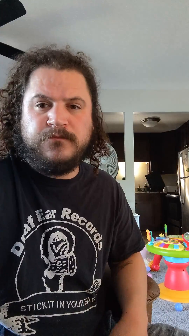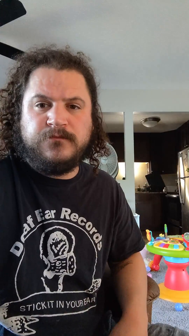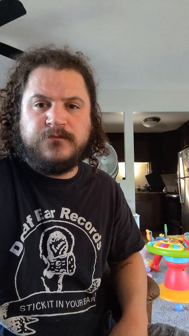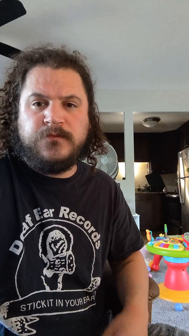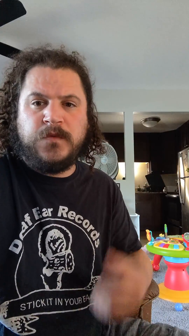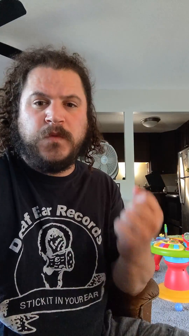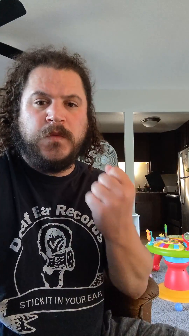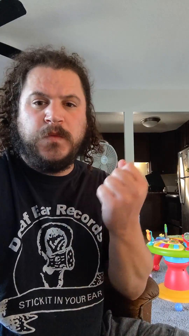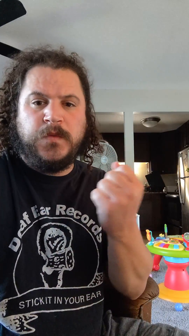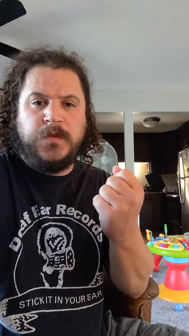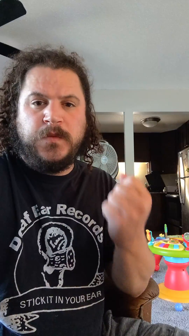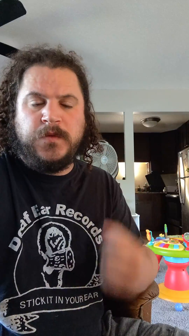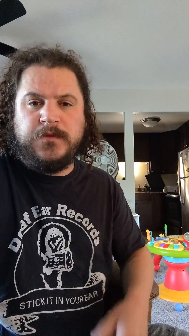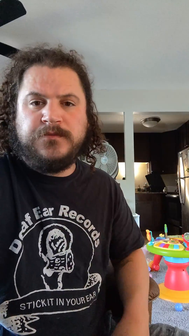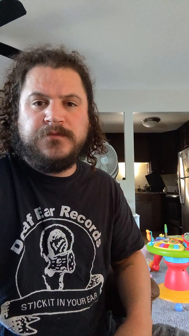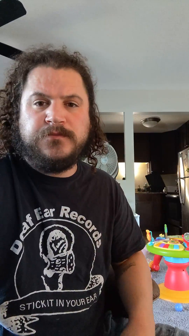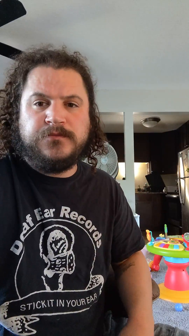hold